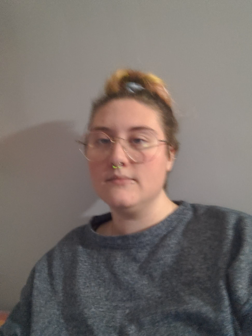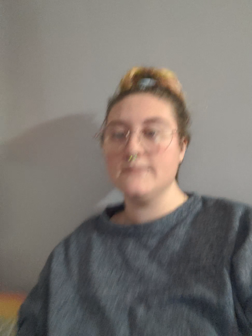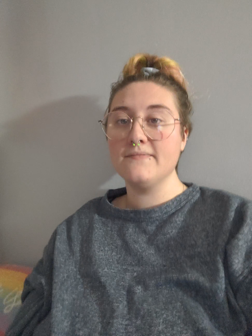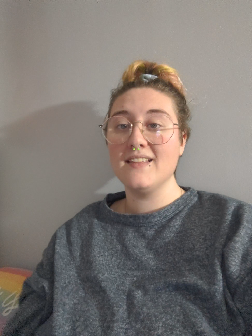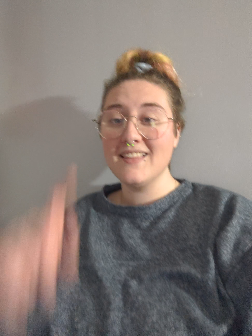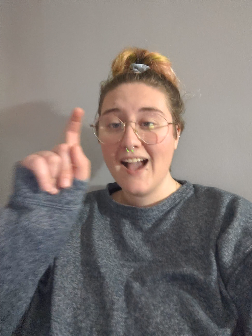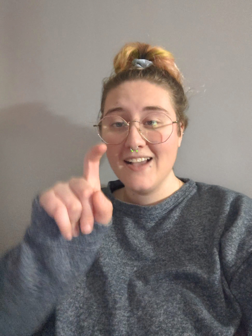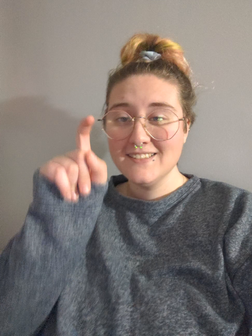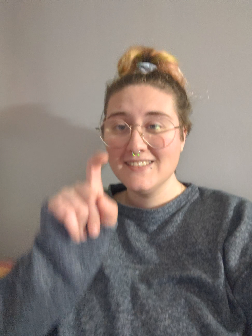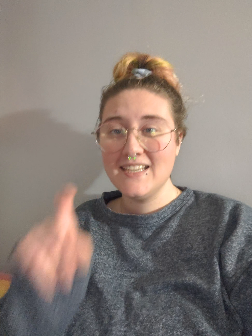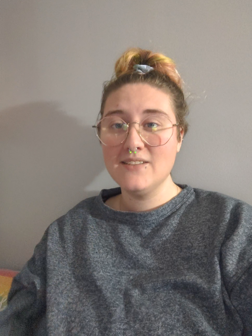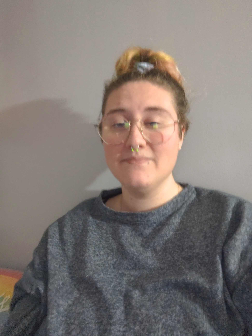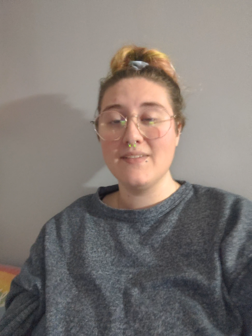closet